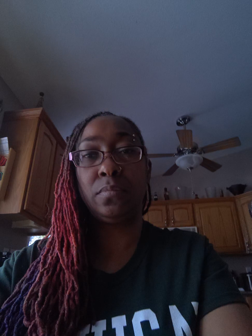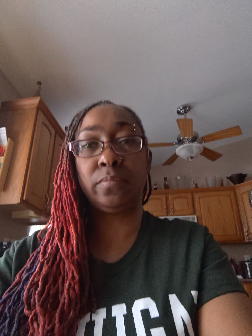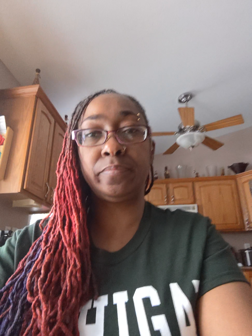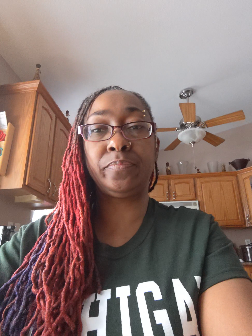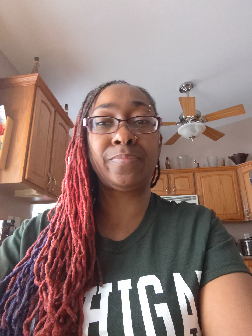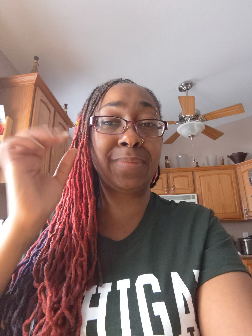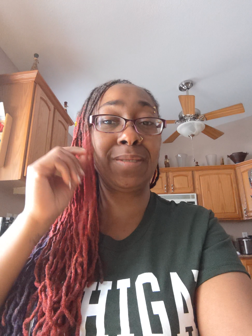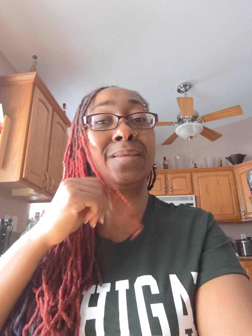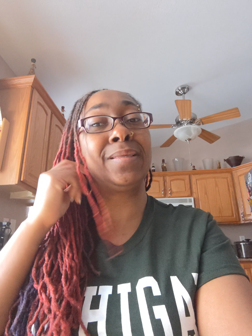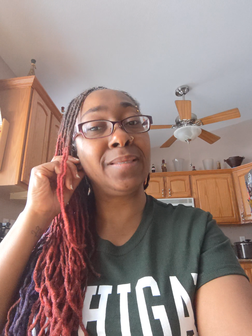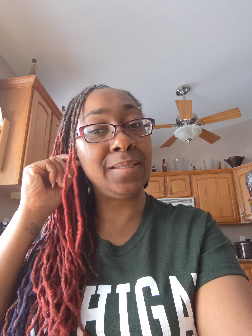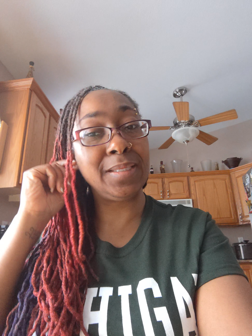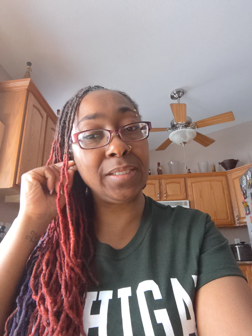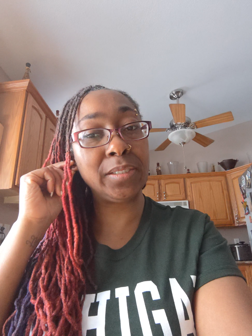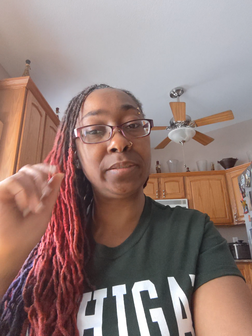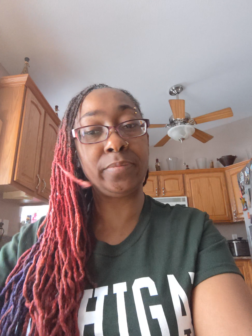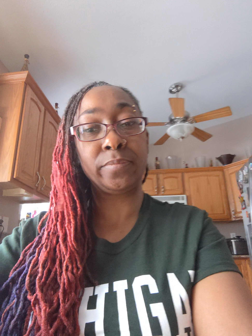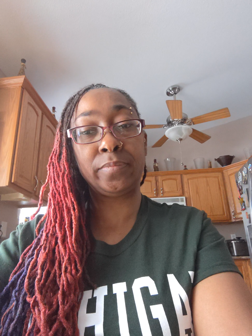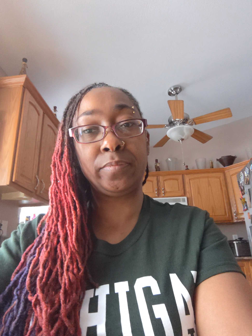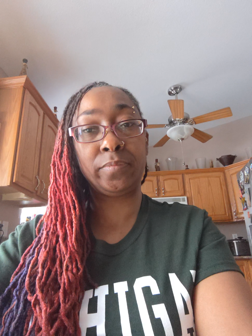ear